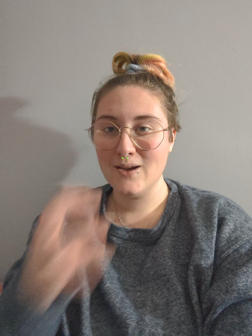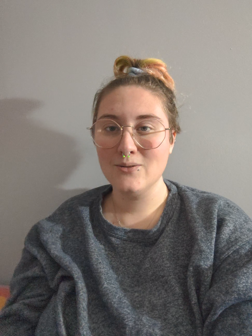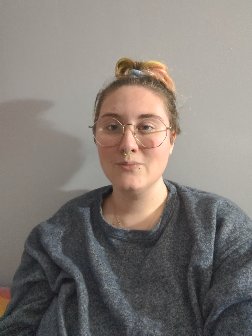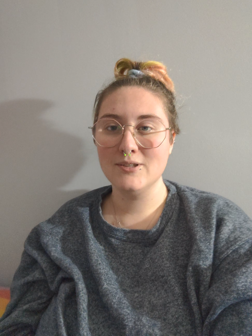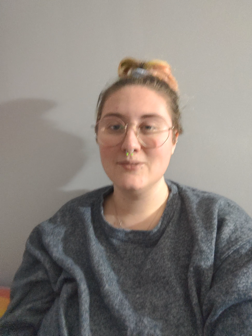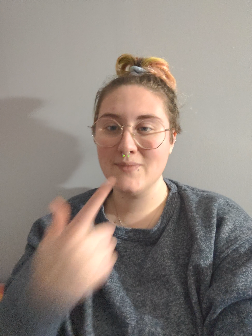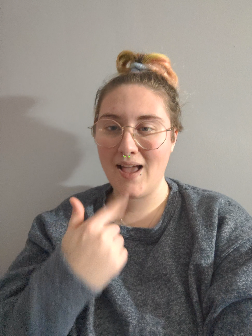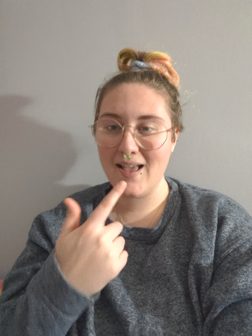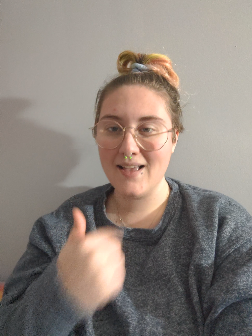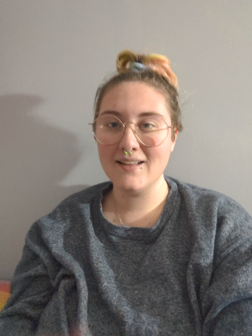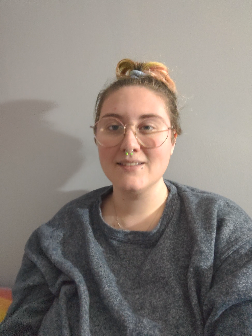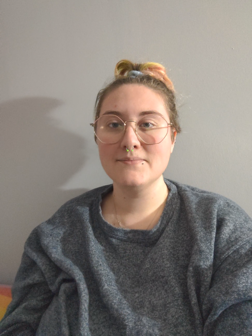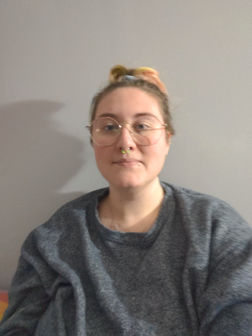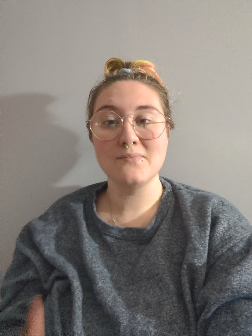red